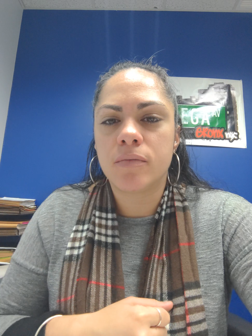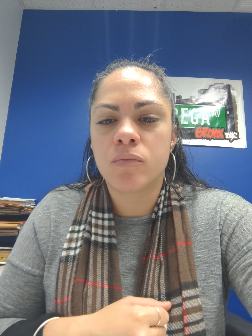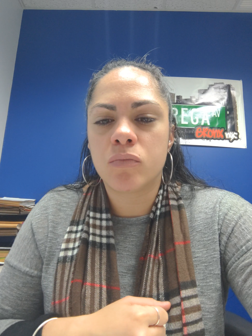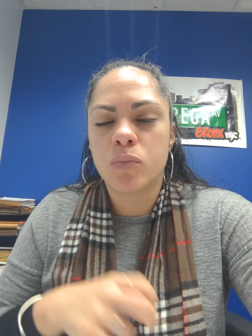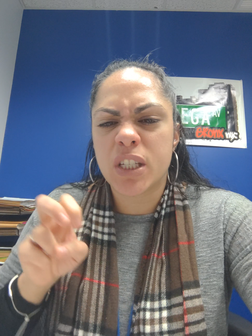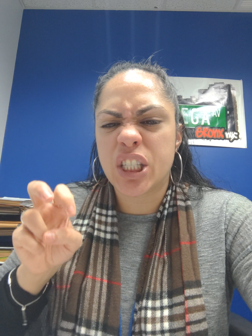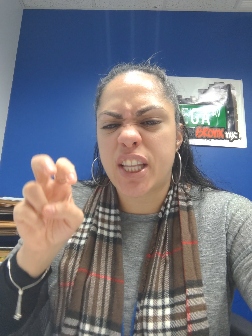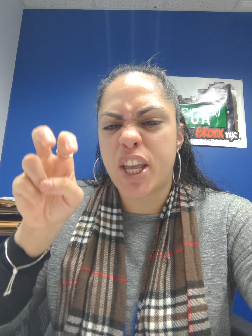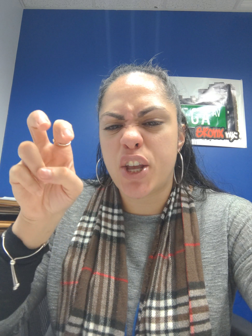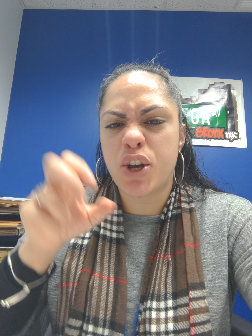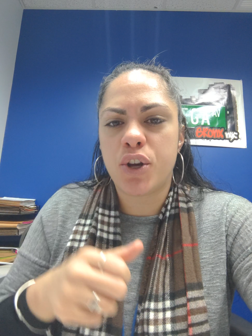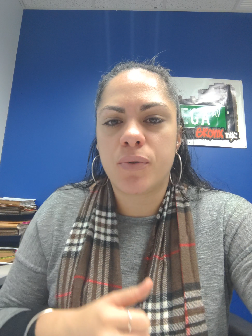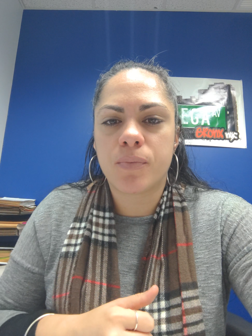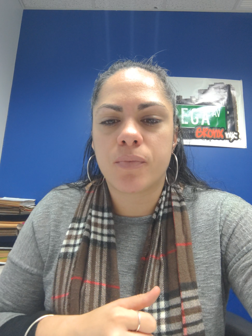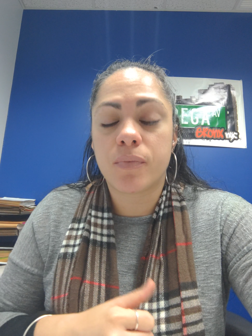stairs